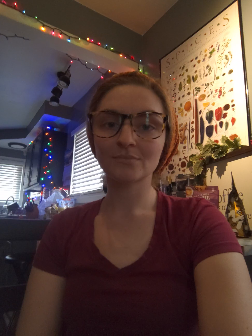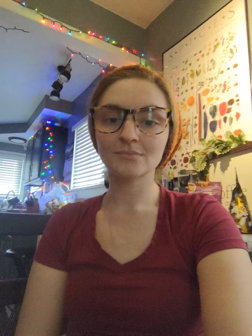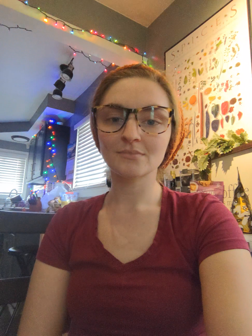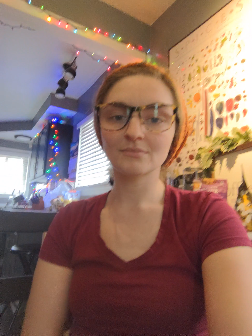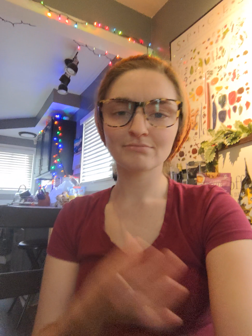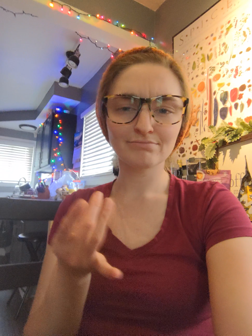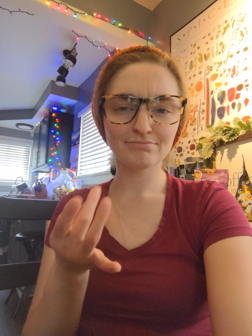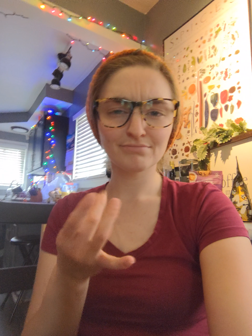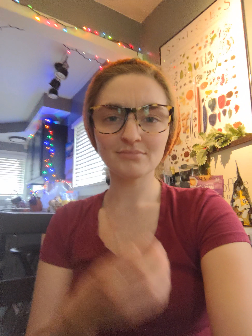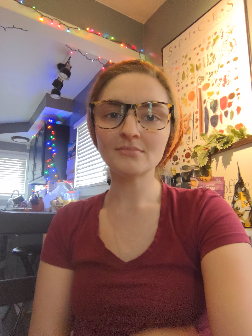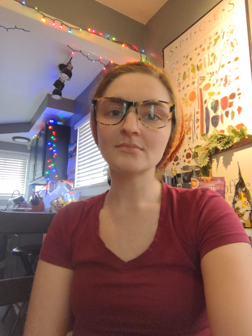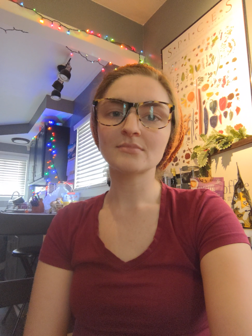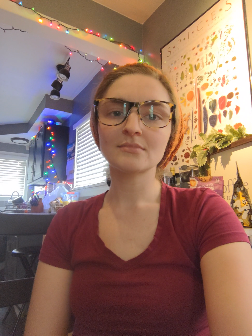sticky